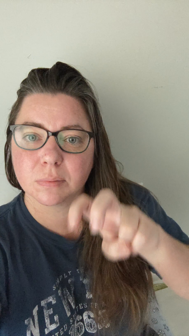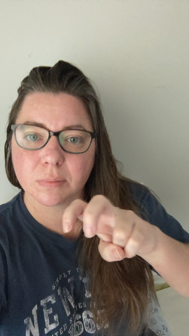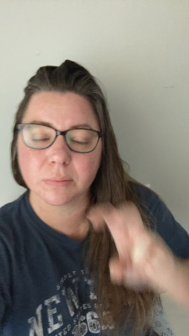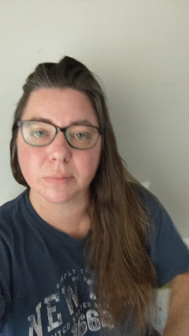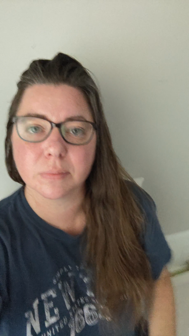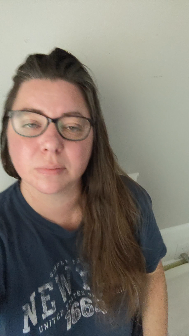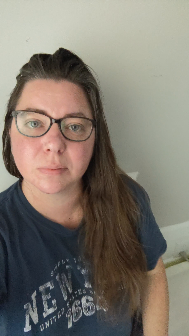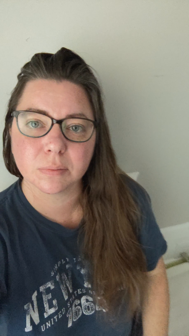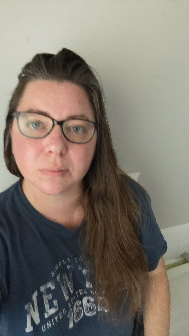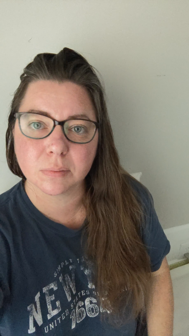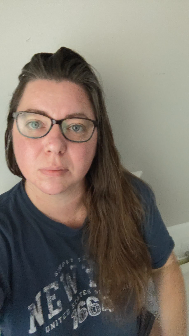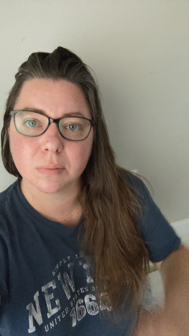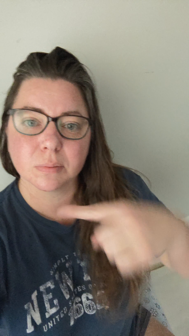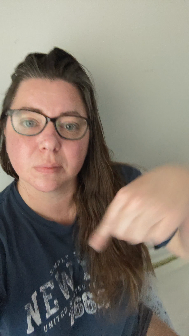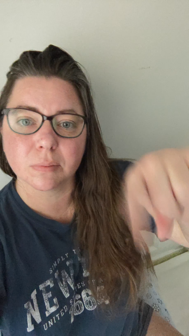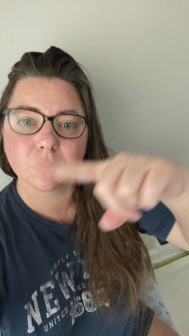around